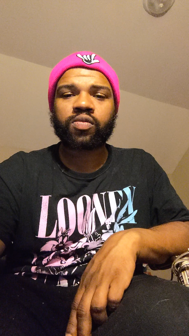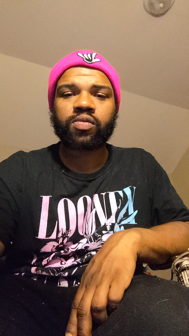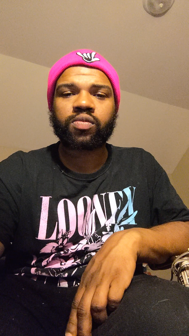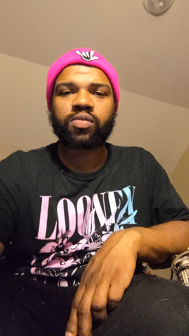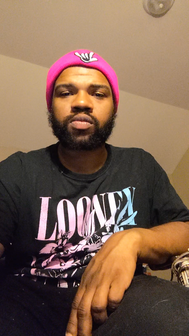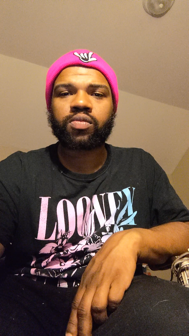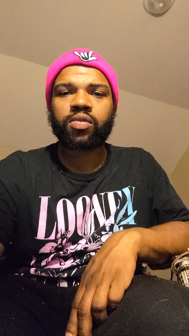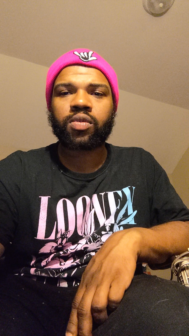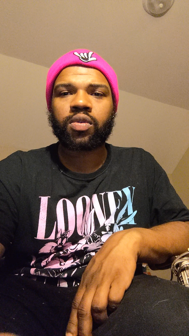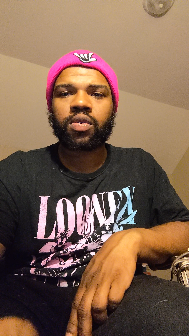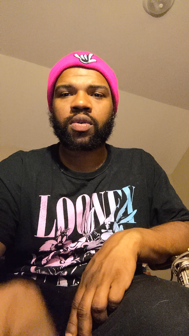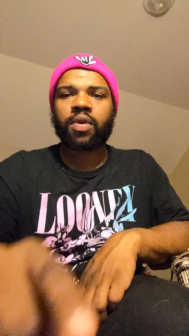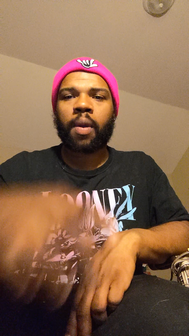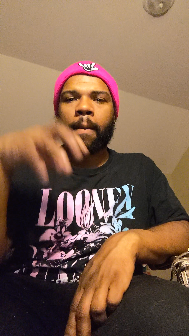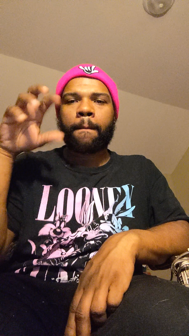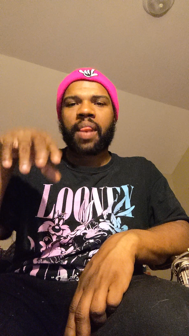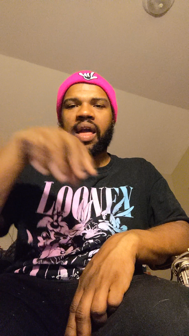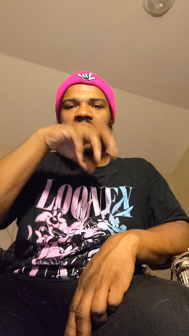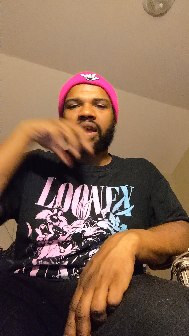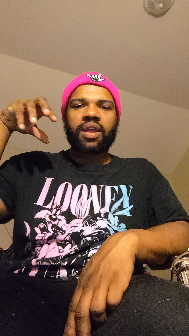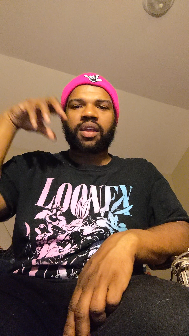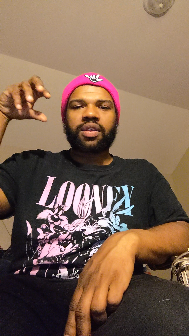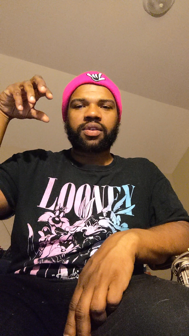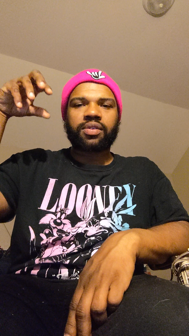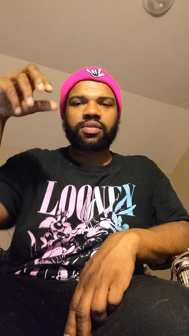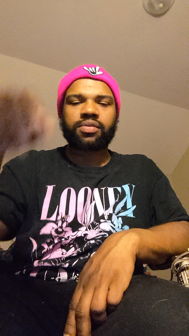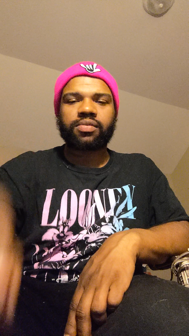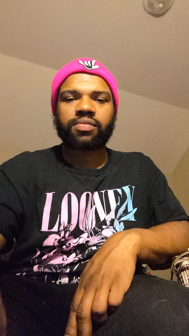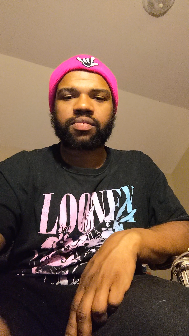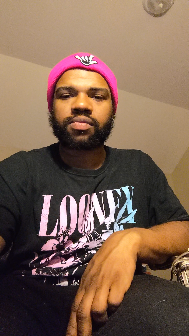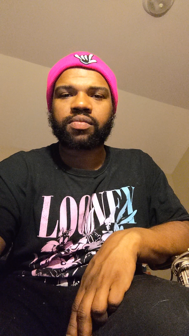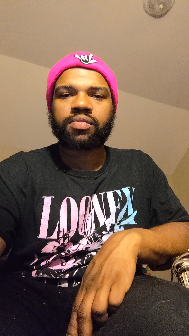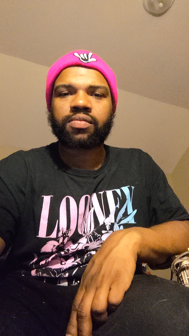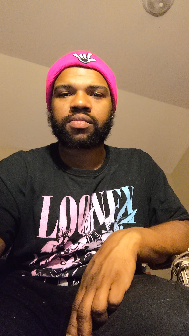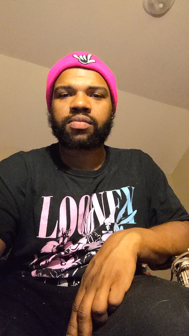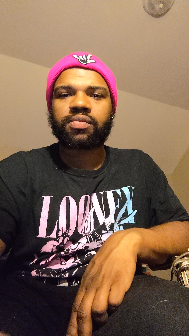block